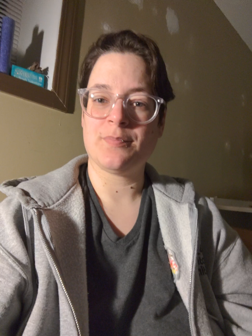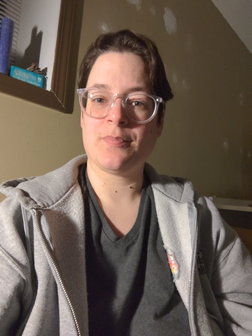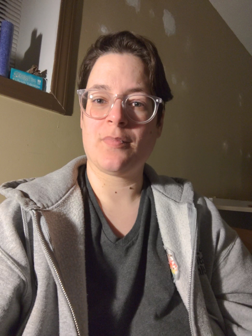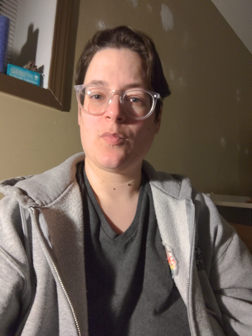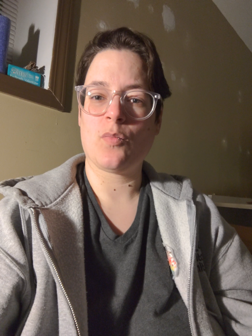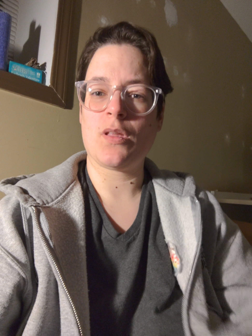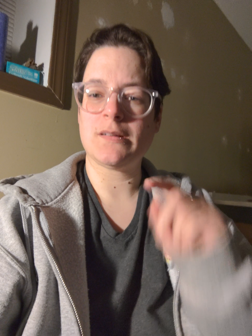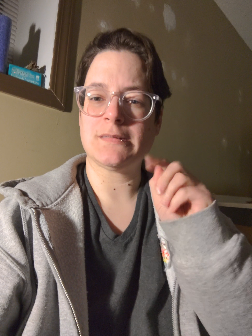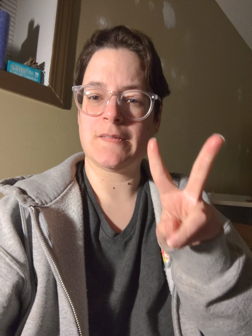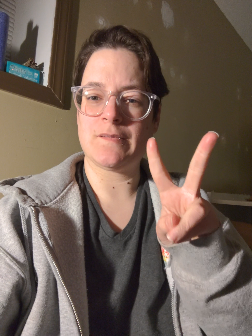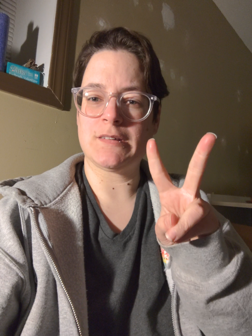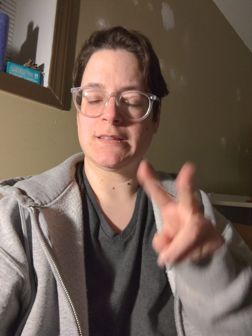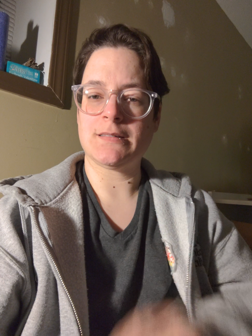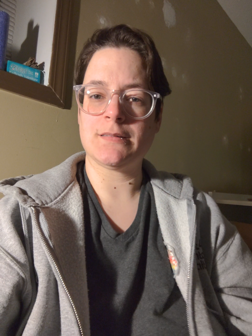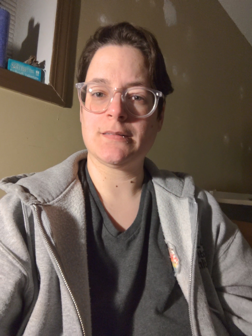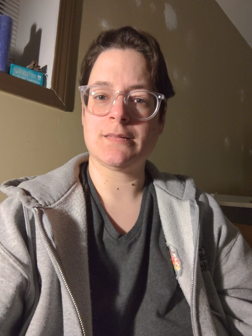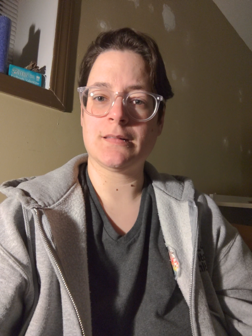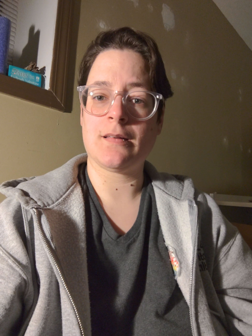TV